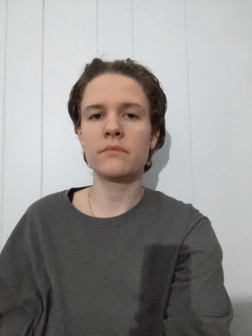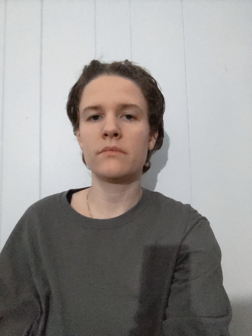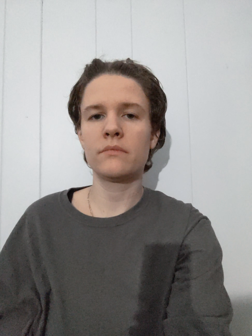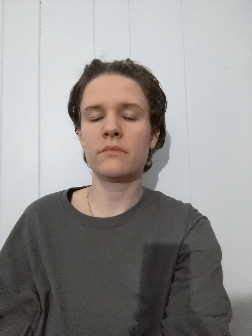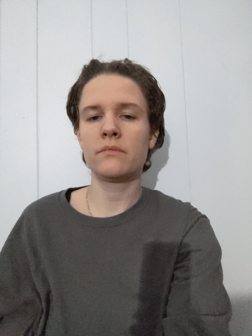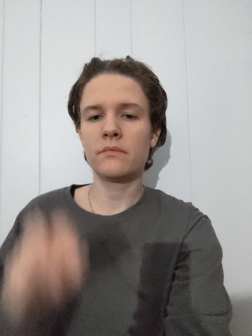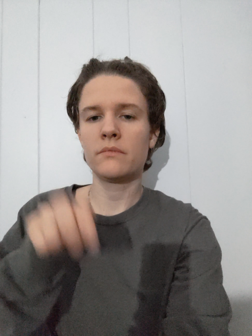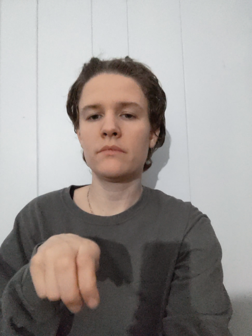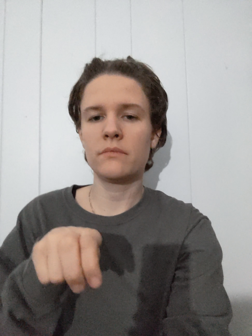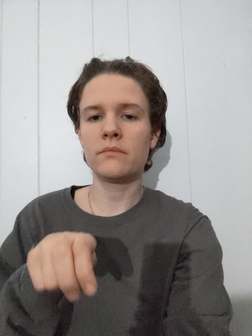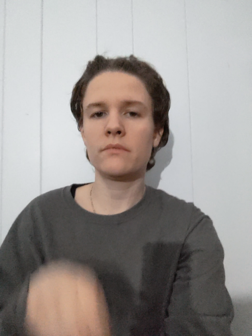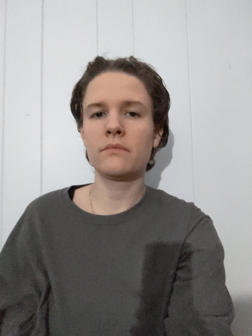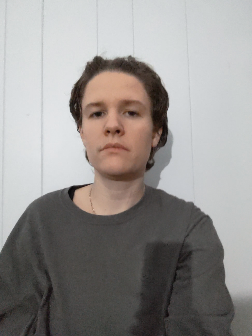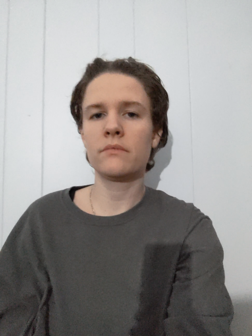chair